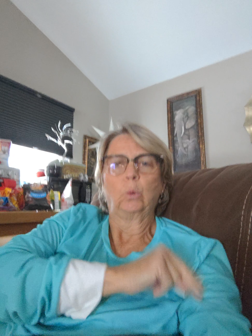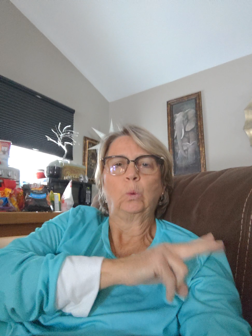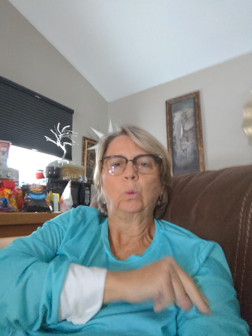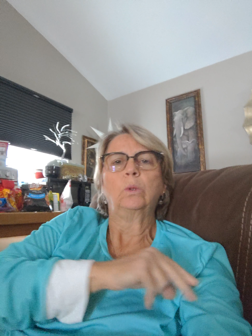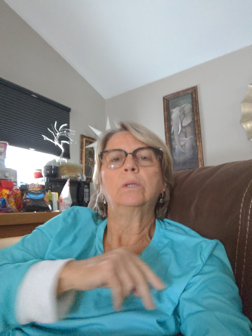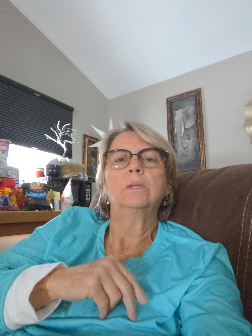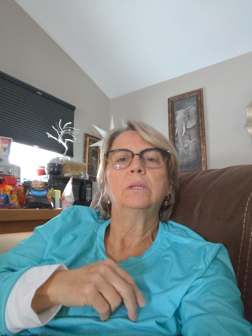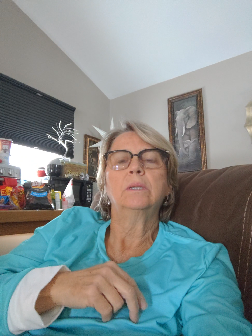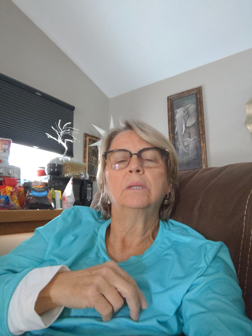goose